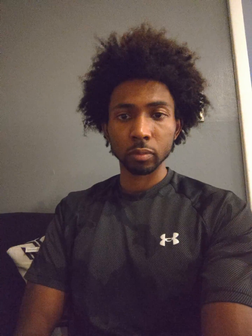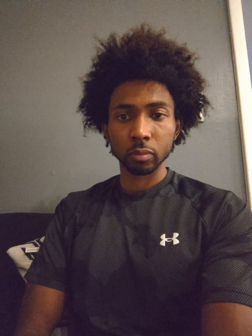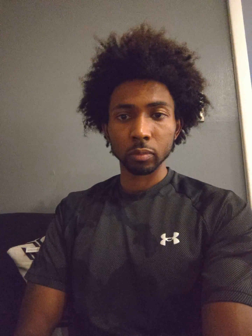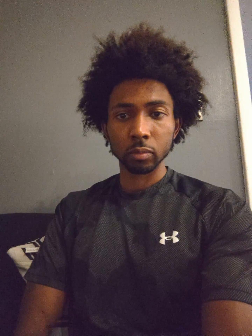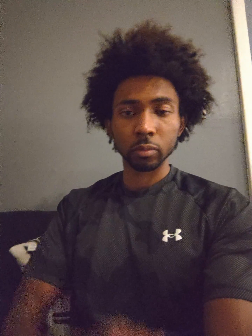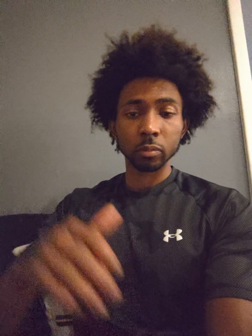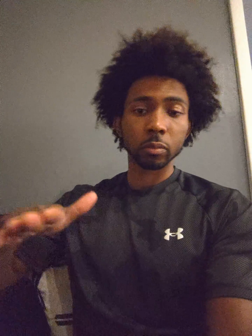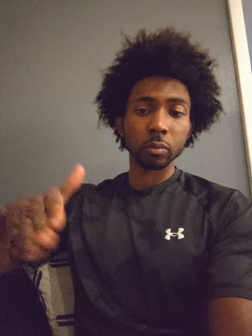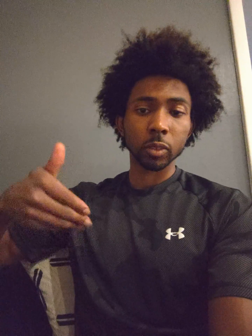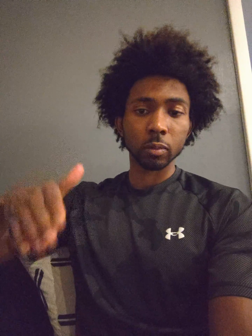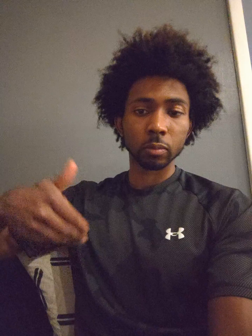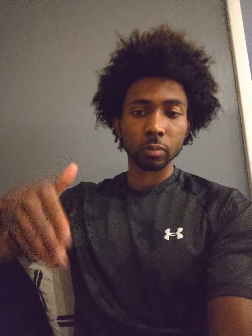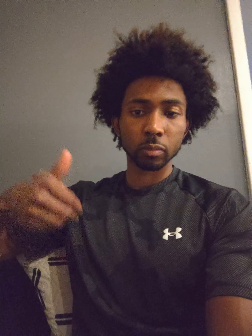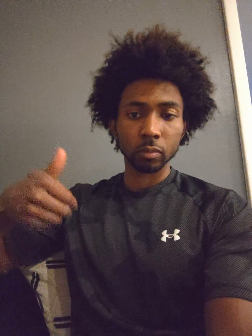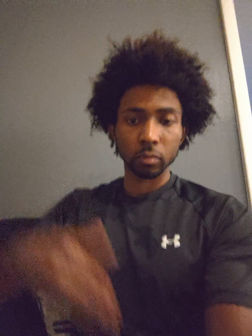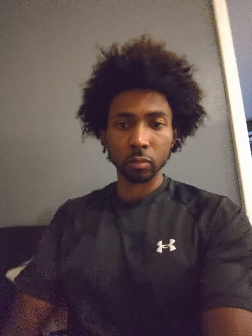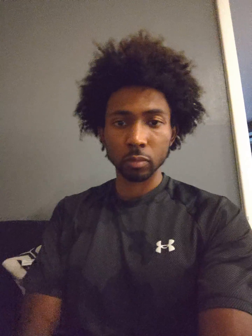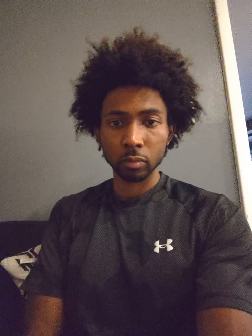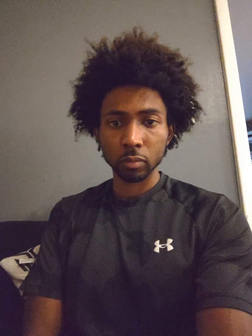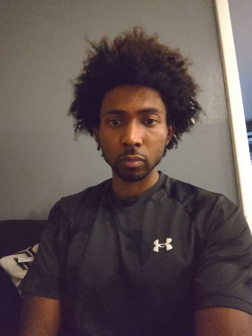pants